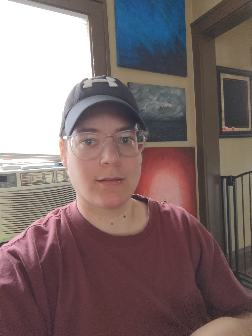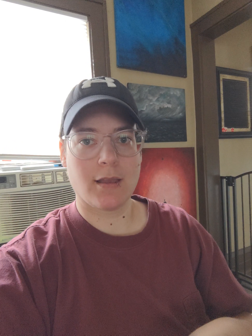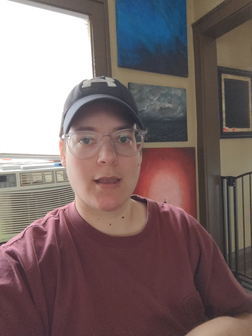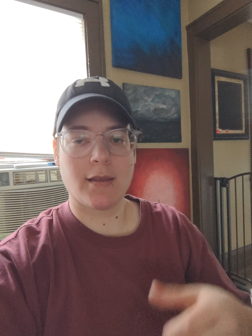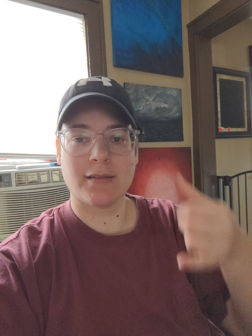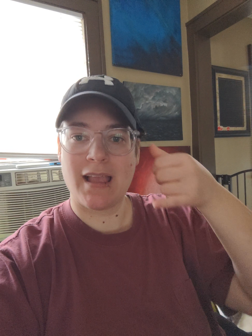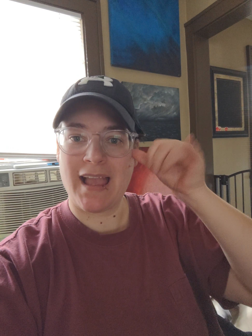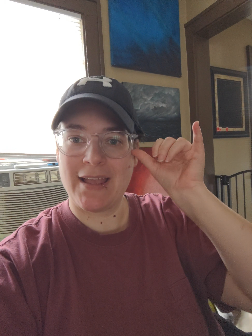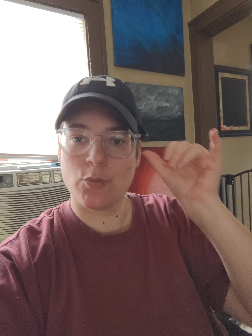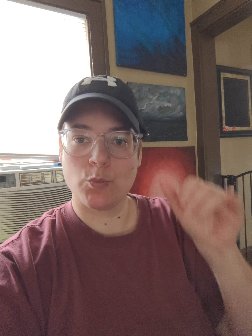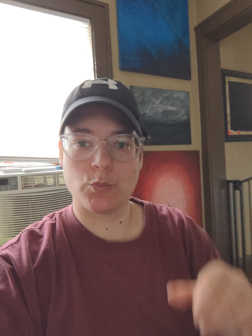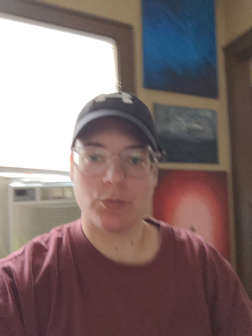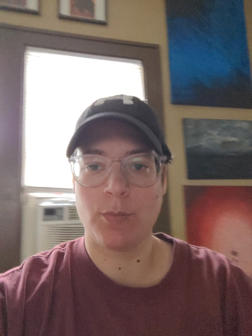cow